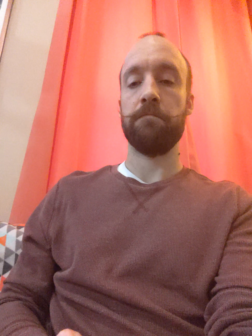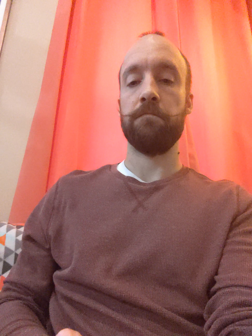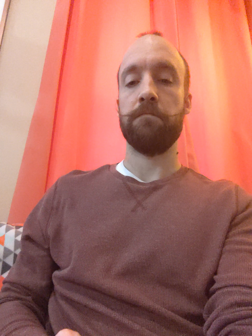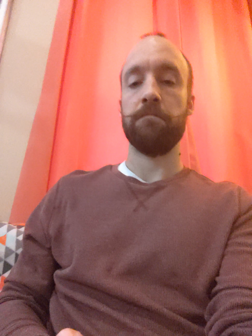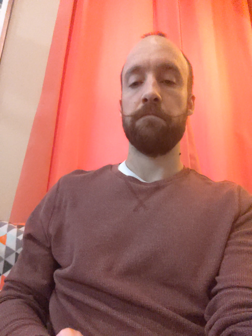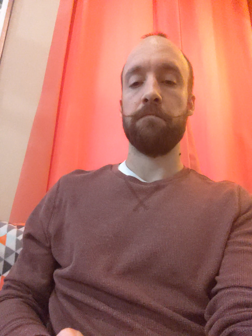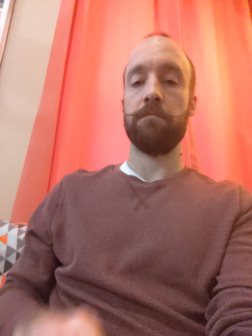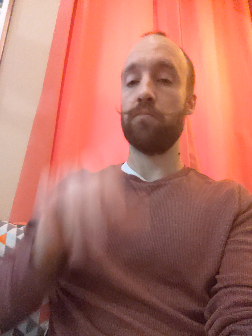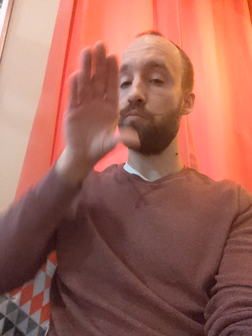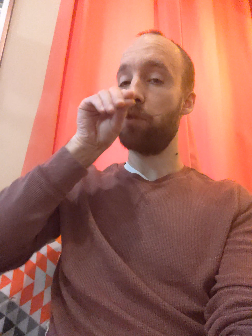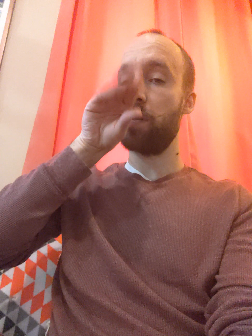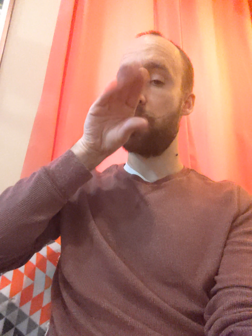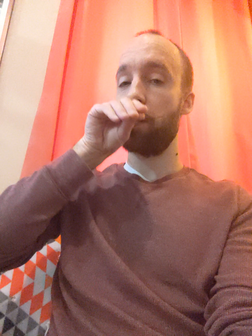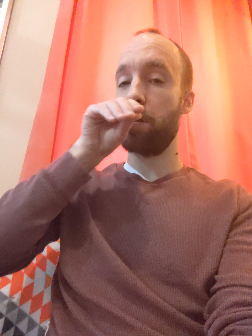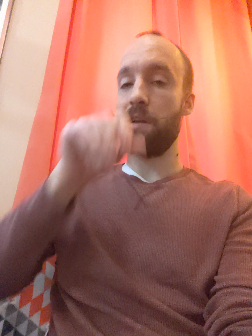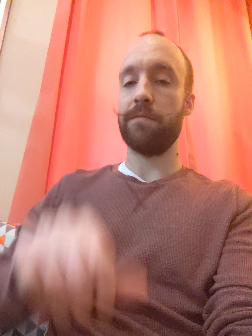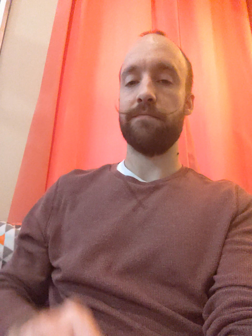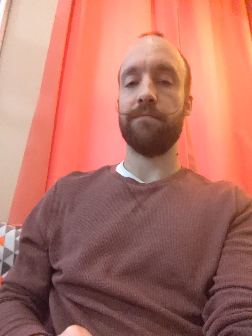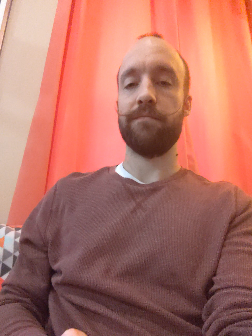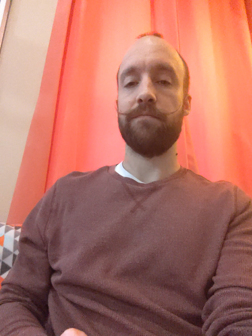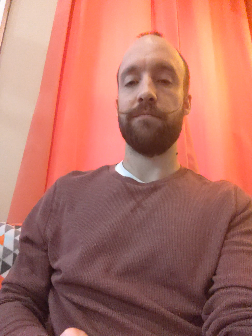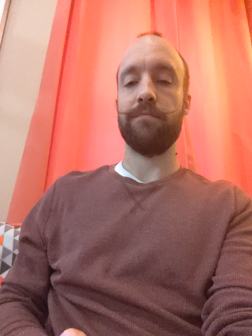goose